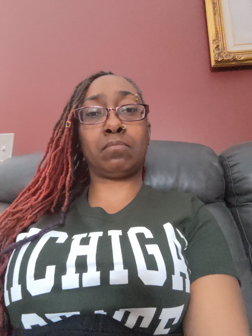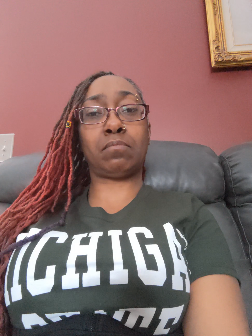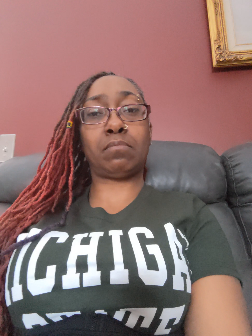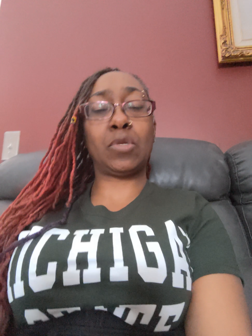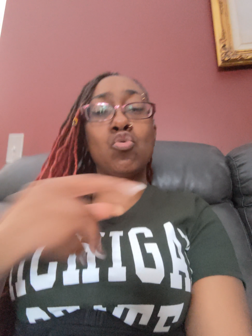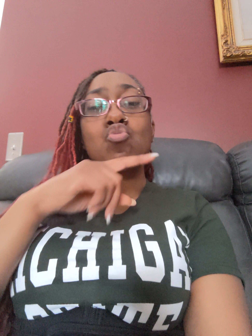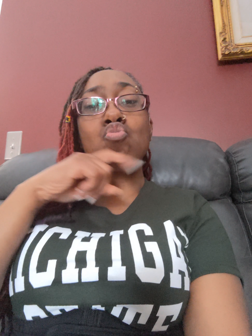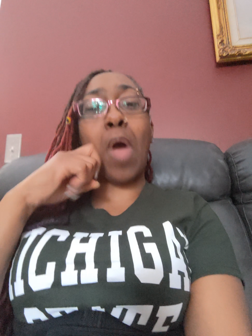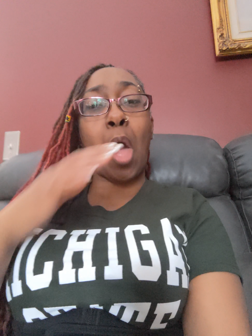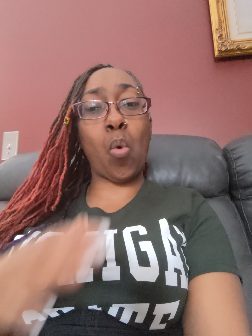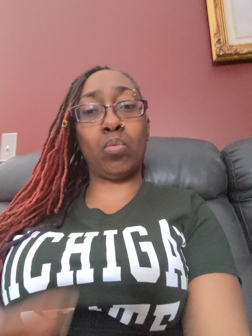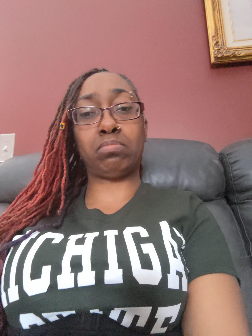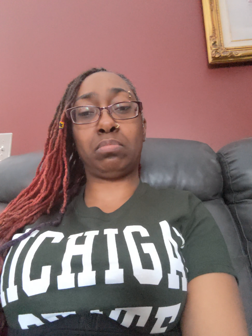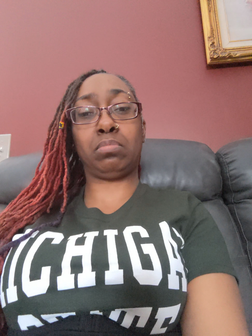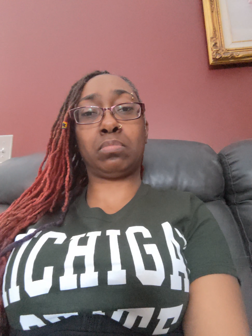dryer